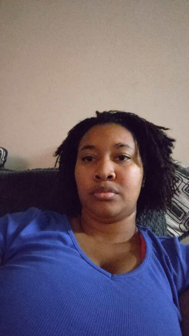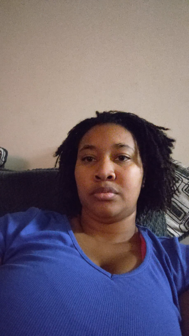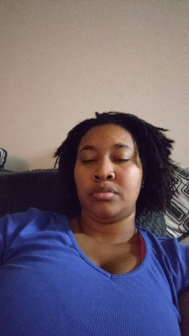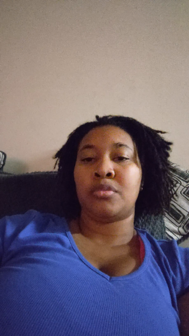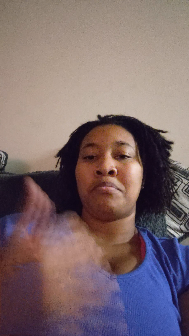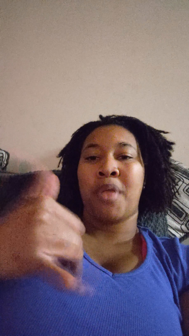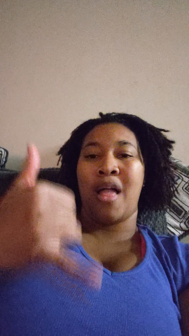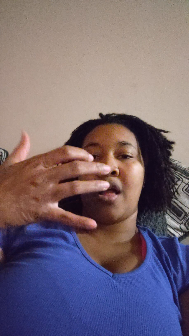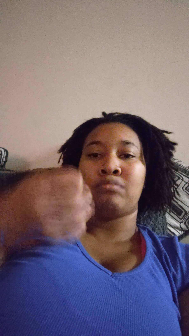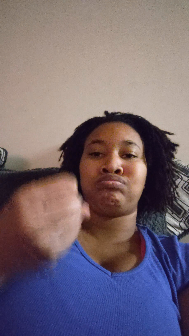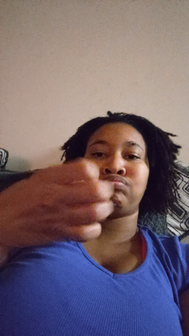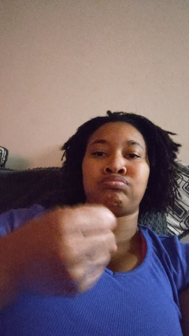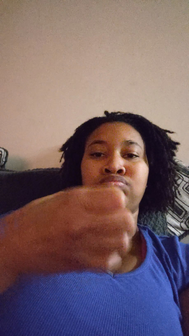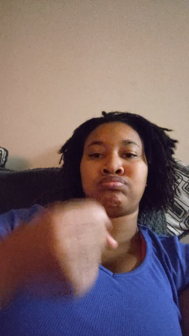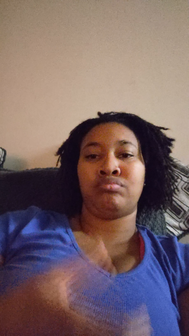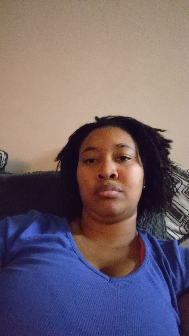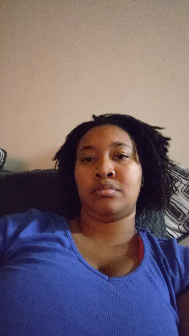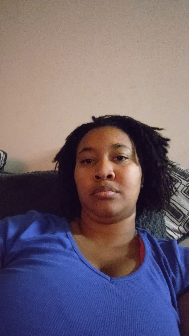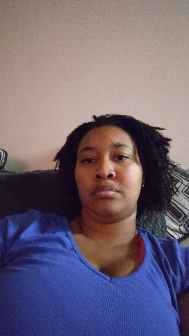play dough